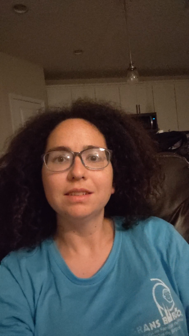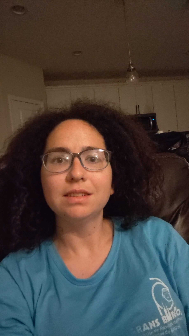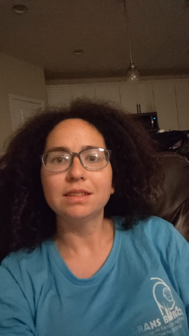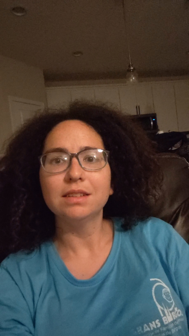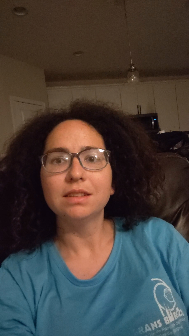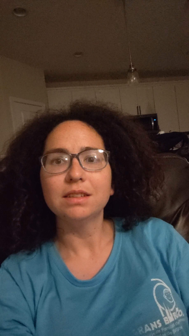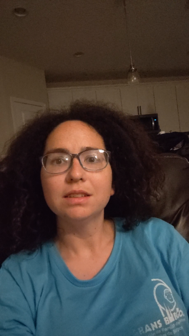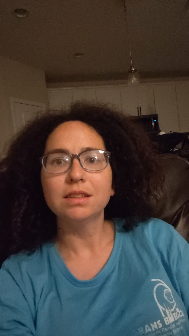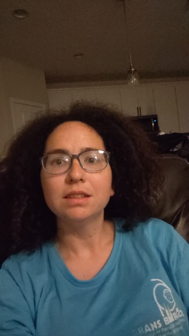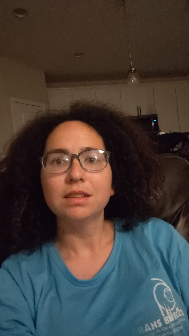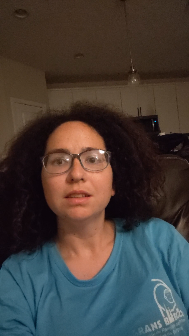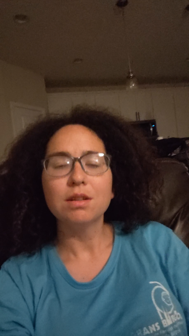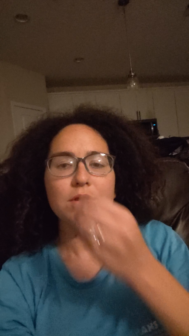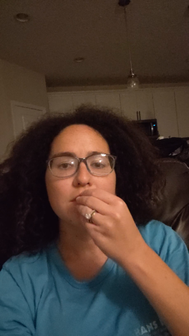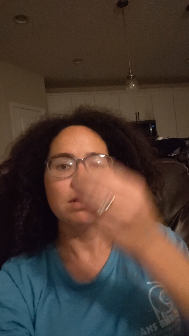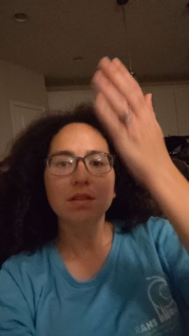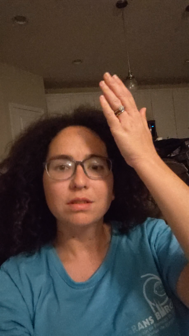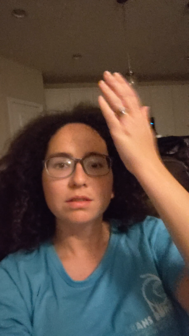breakfast